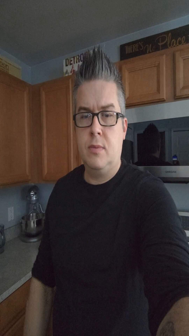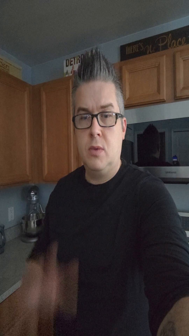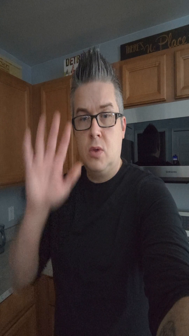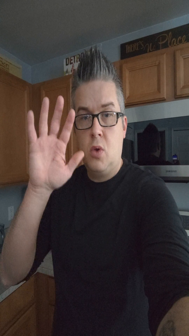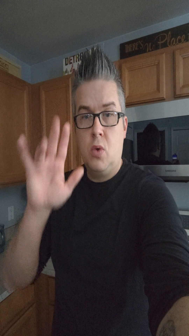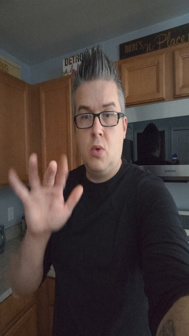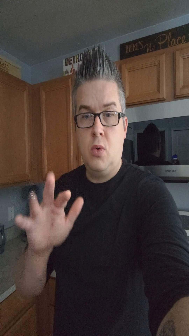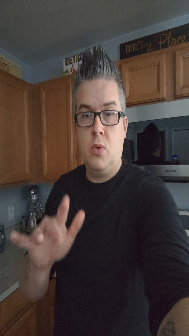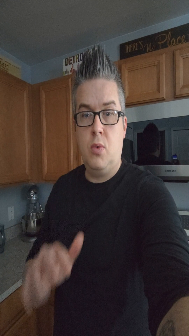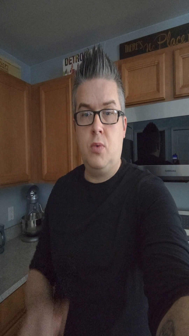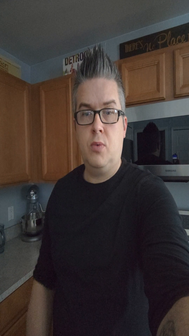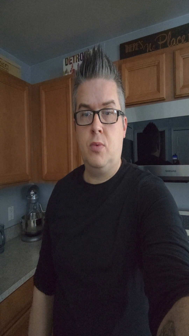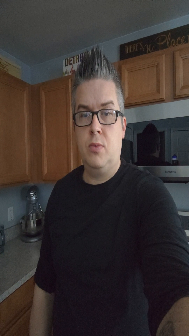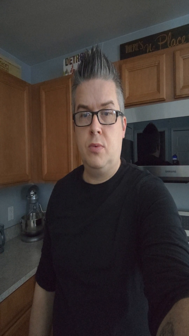snow